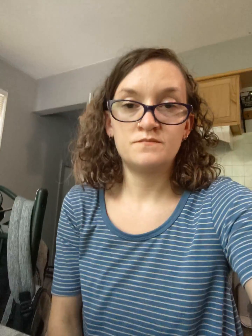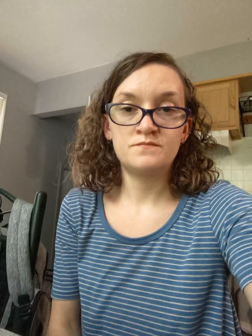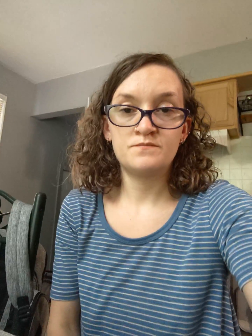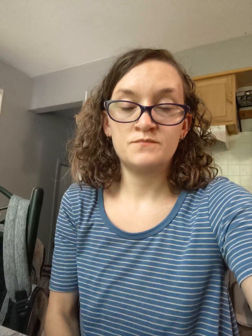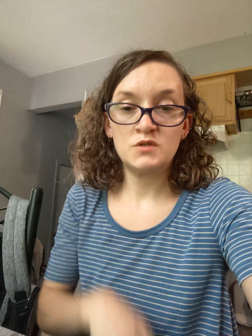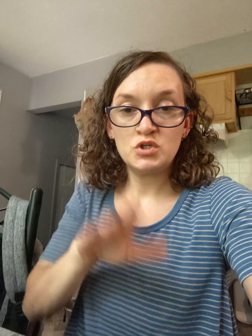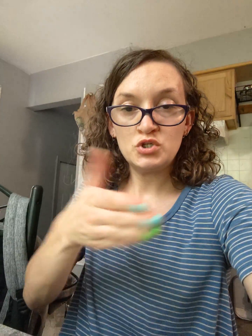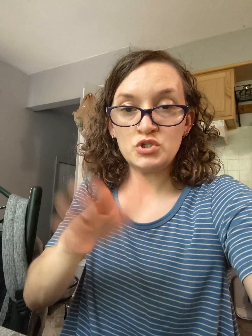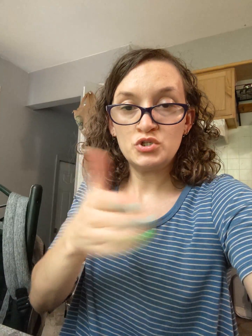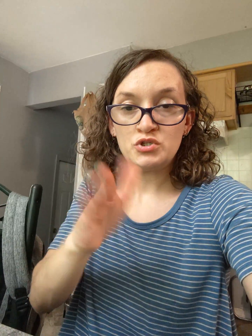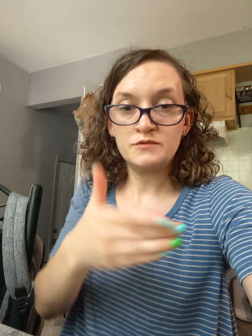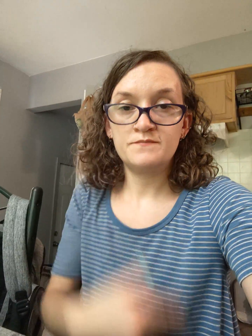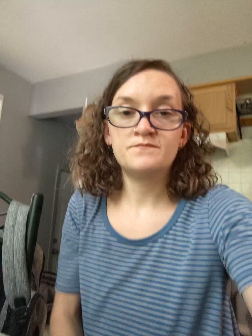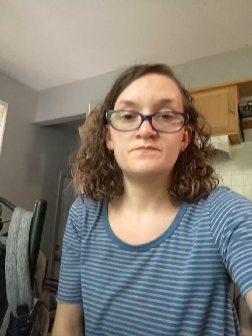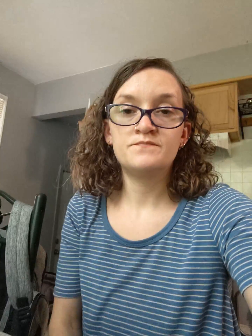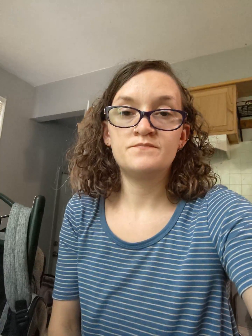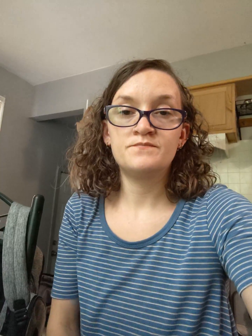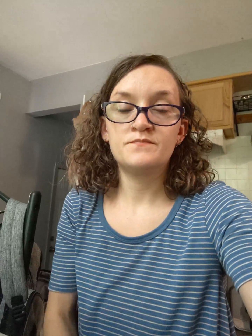cook